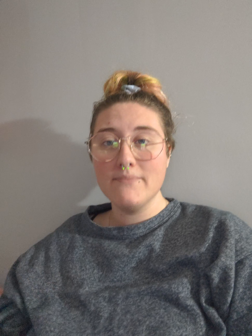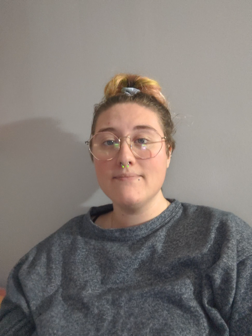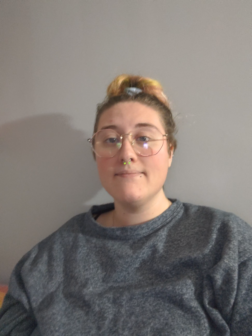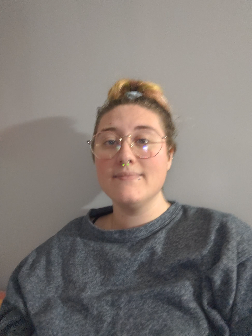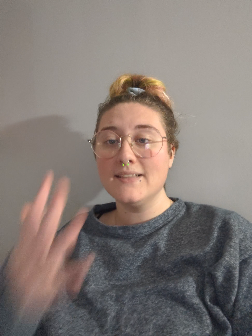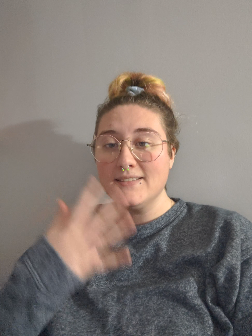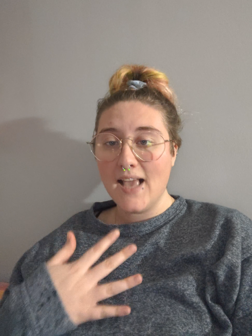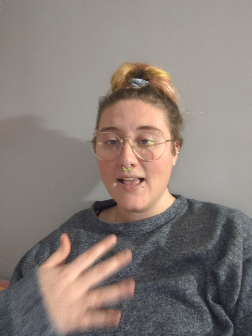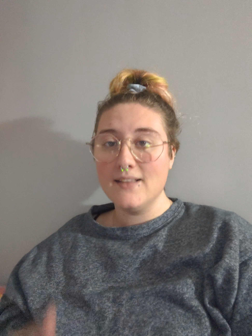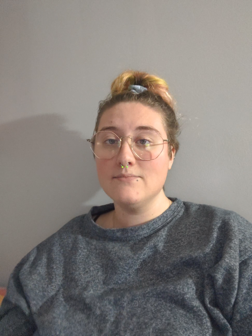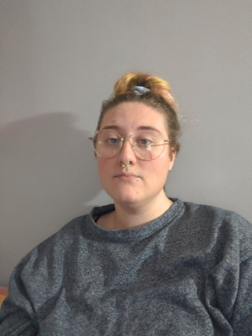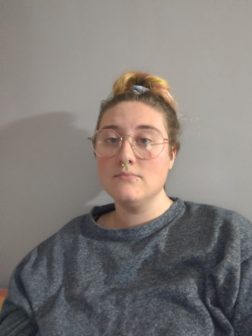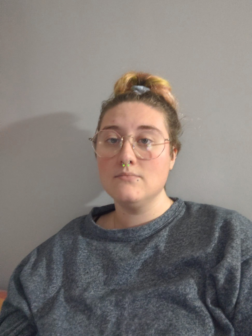sad